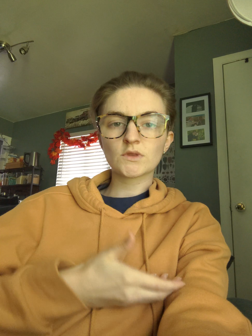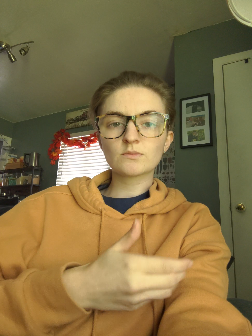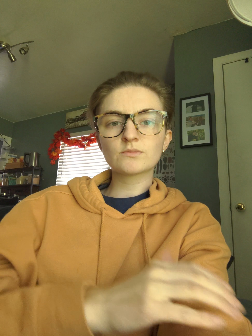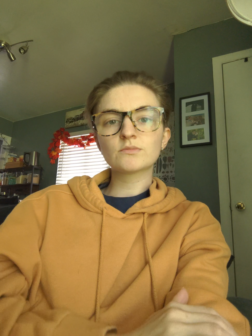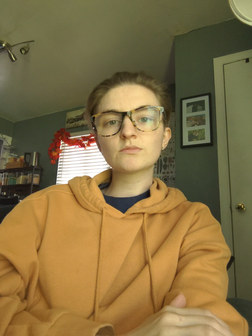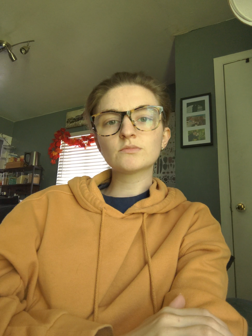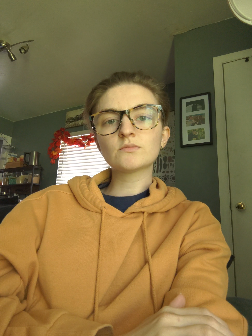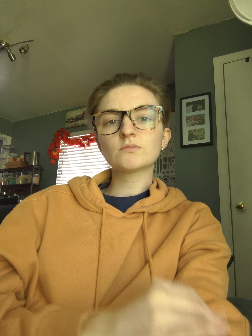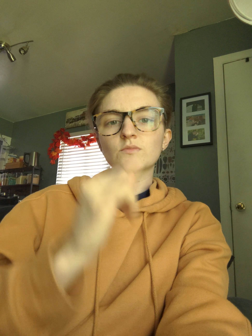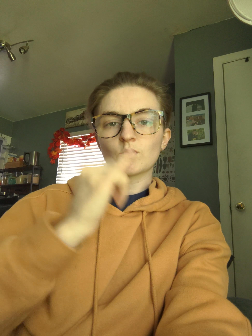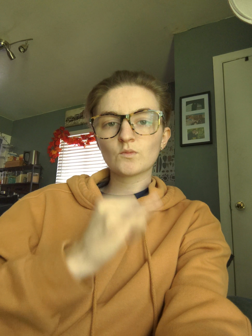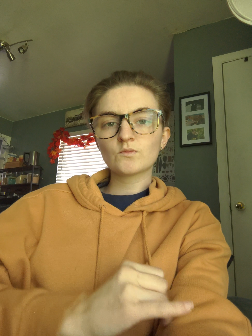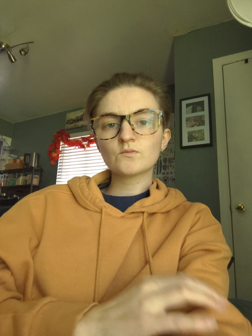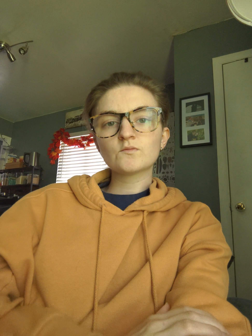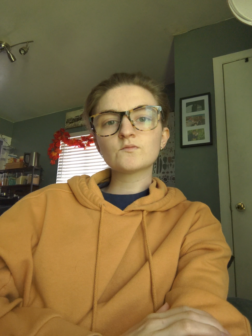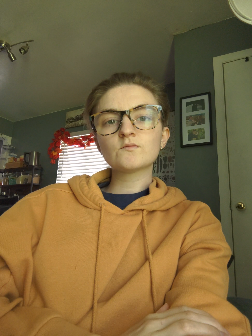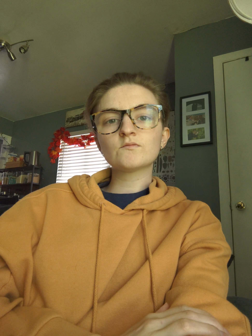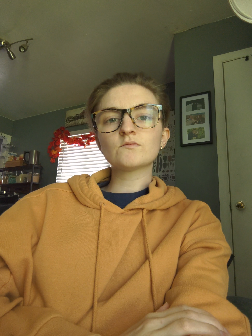draw